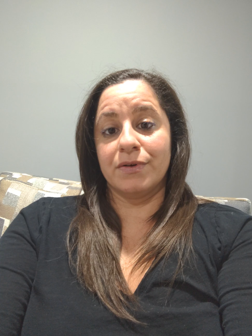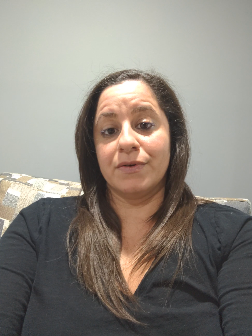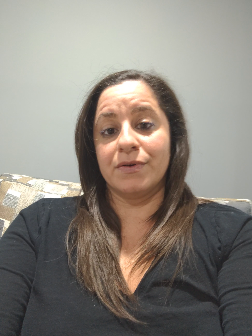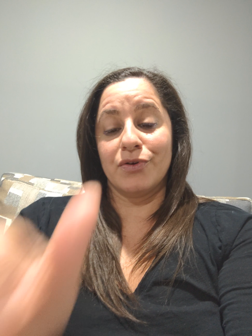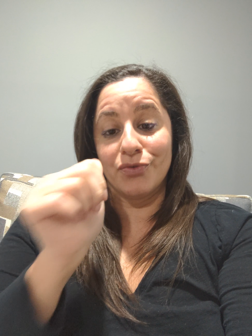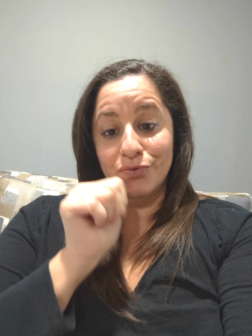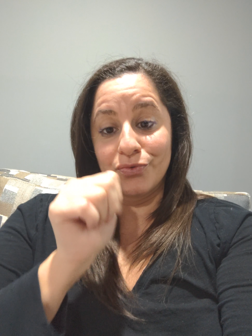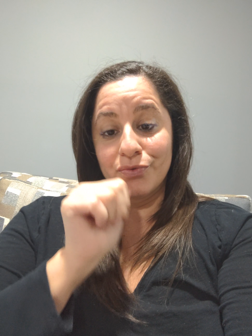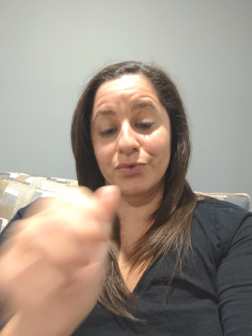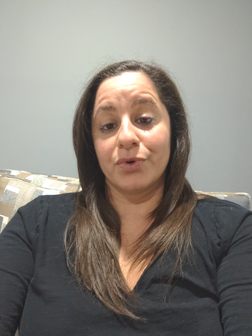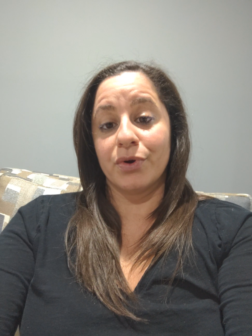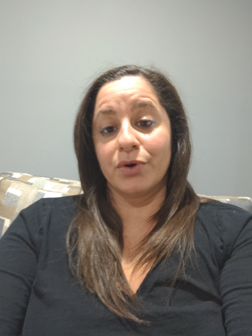girl